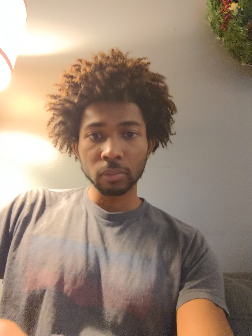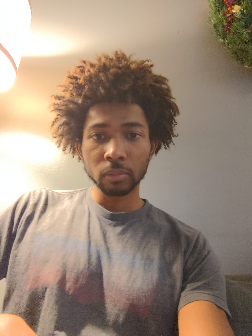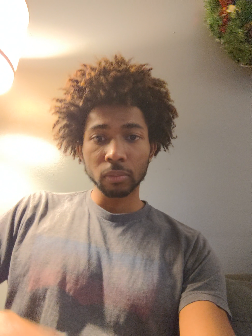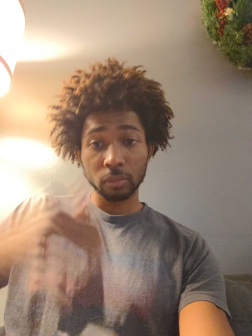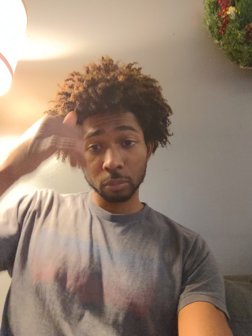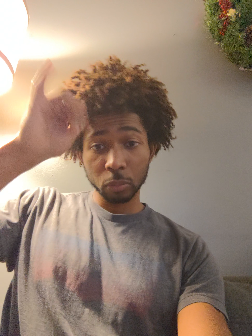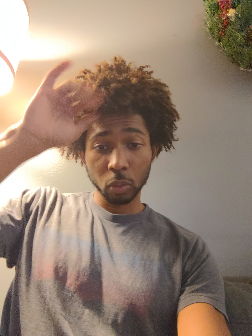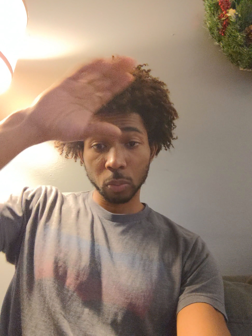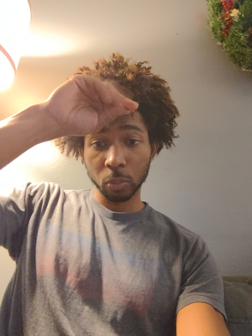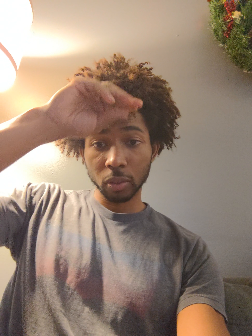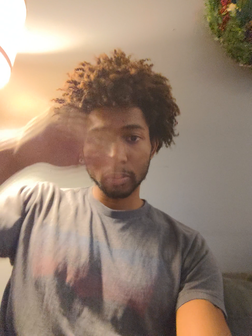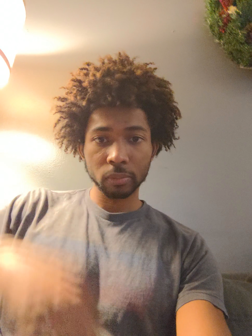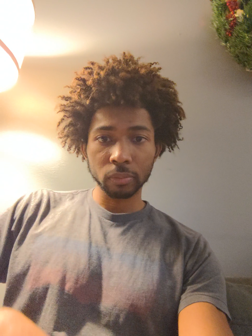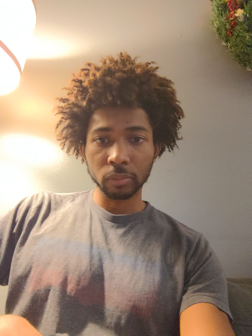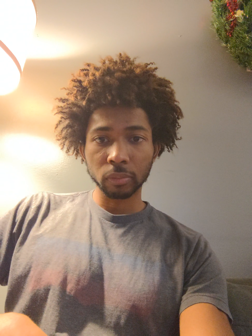cowboy